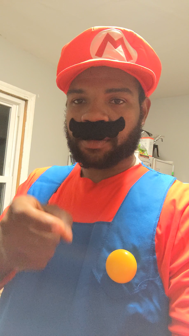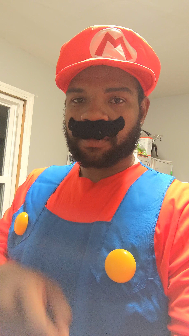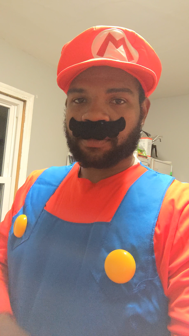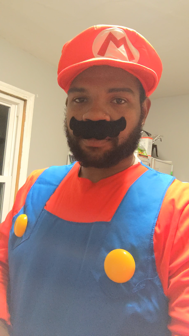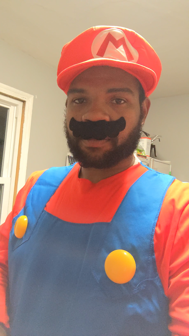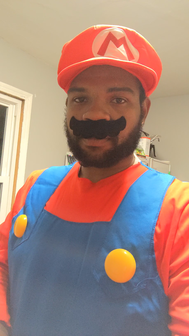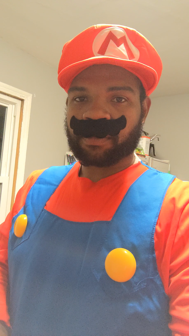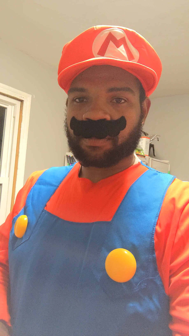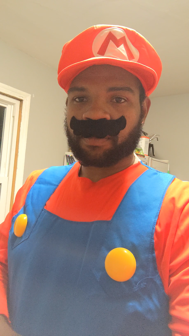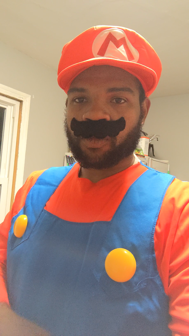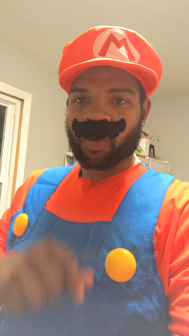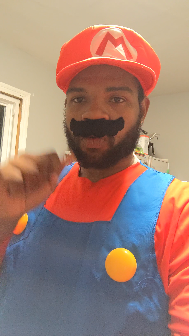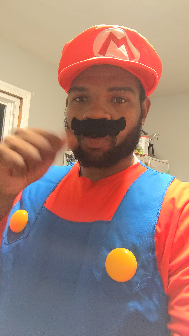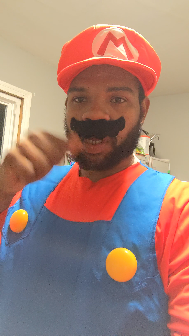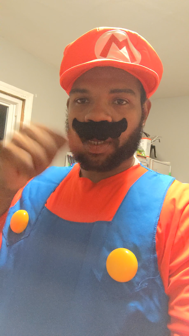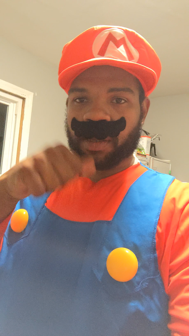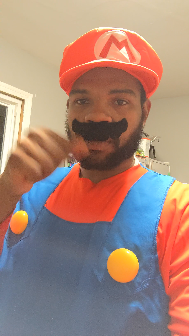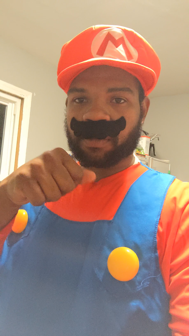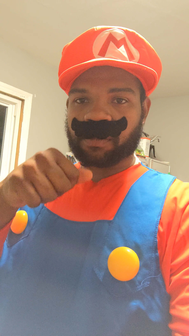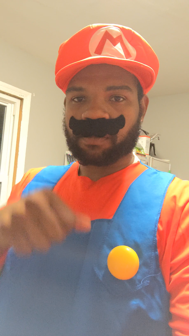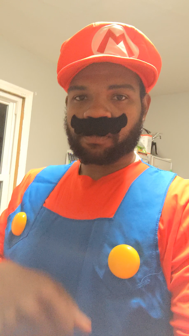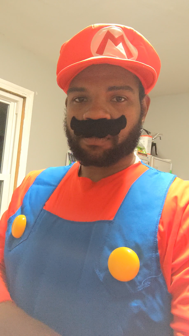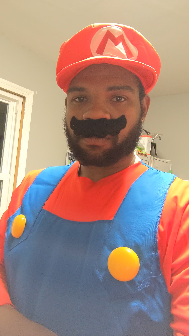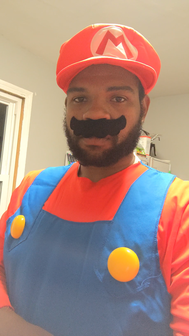rock